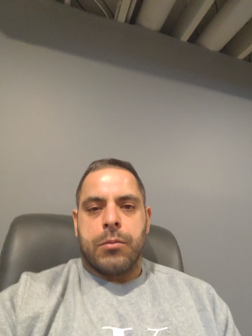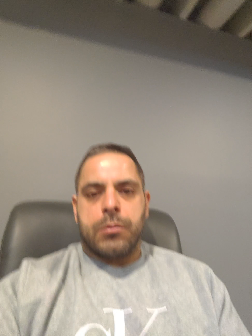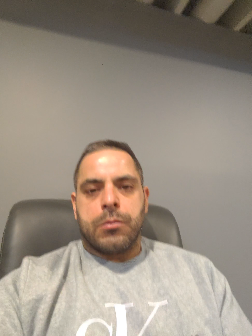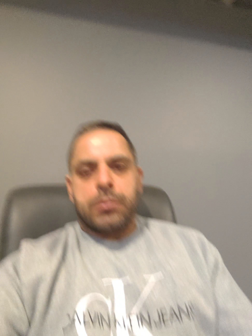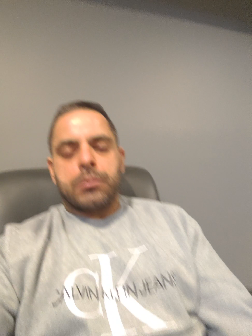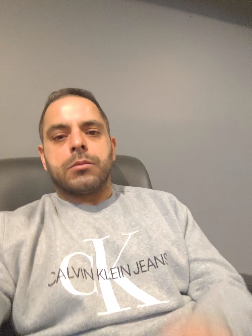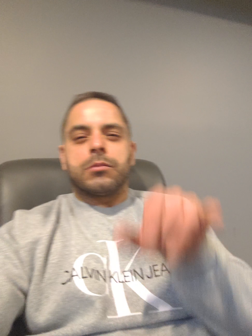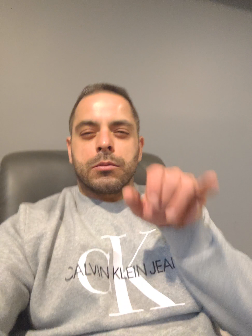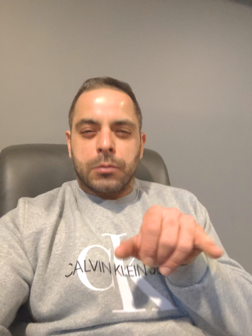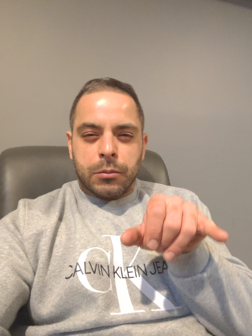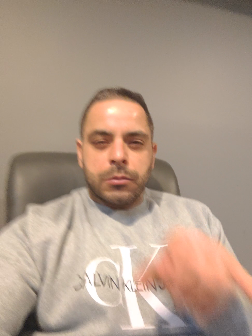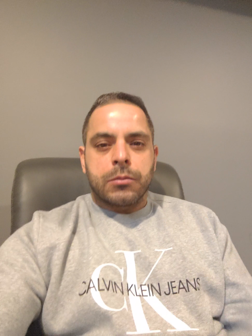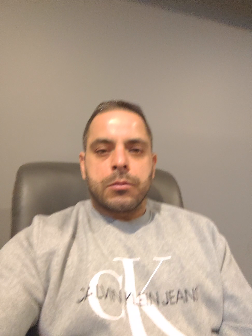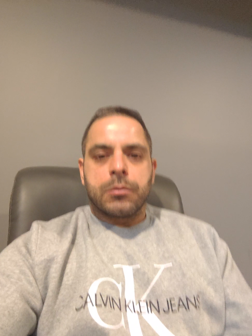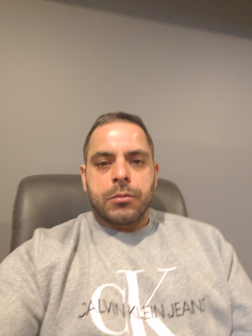stay